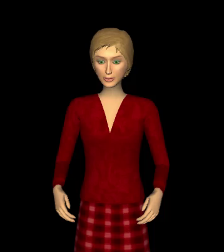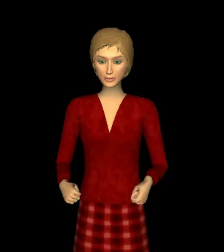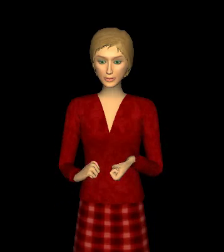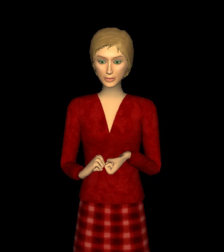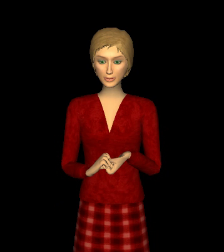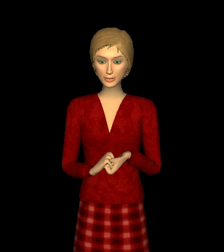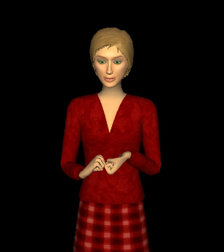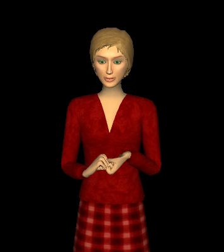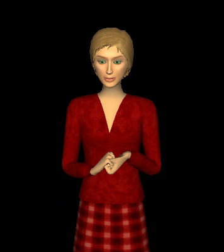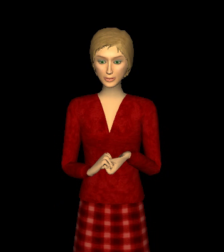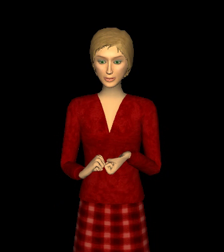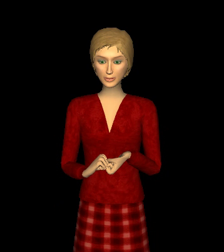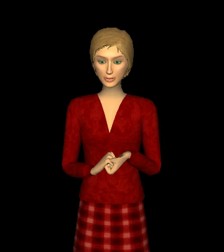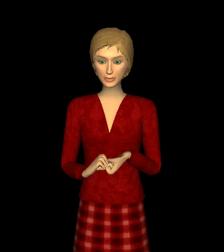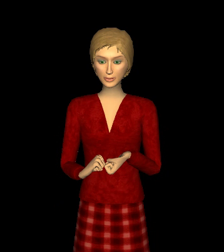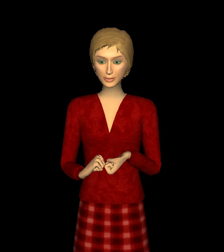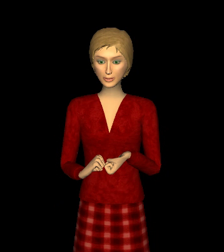يغسل